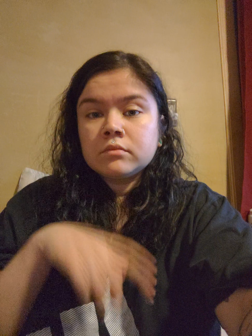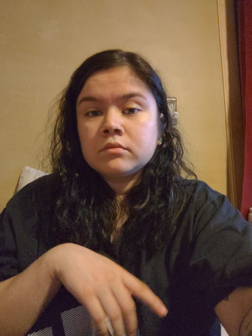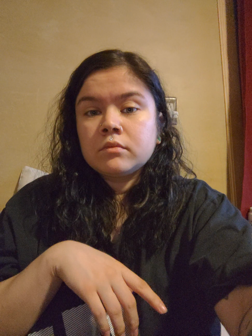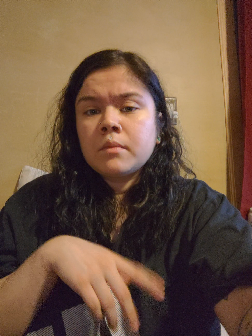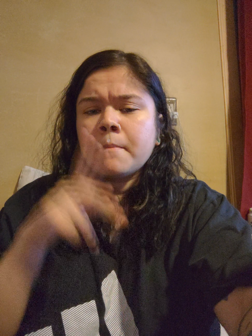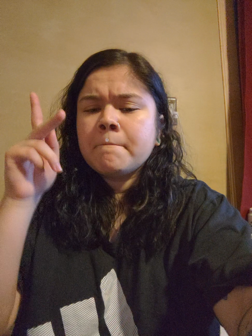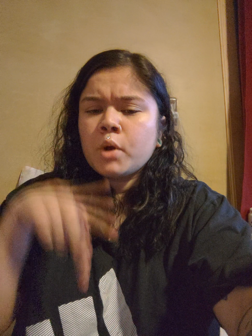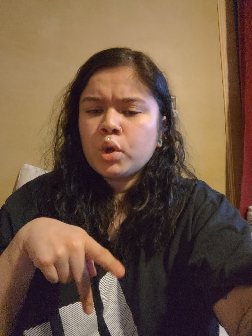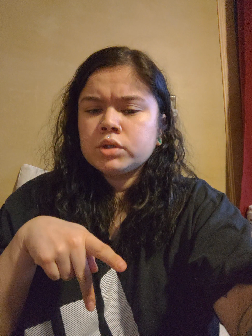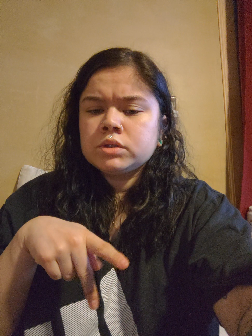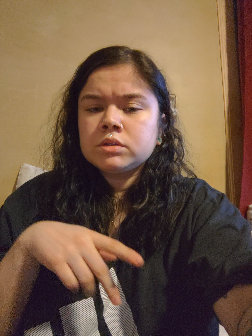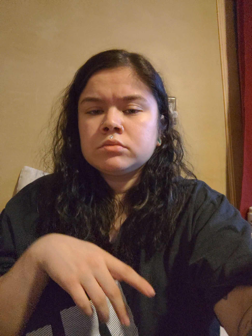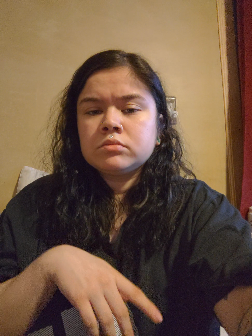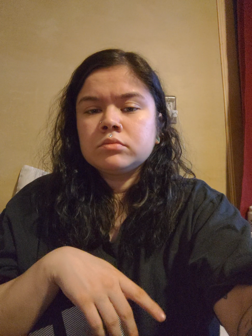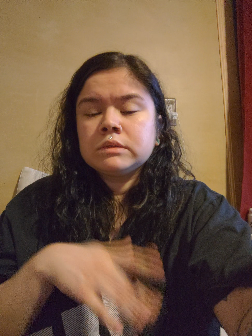person